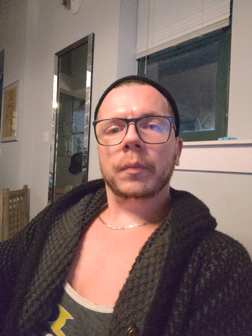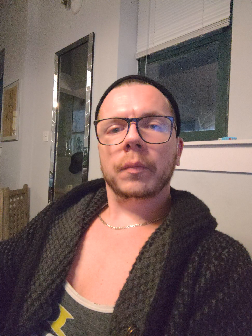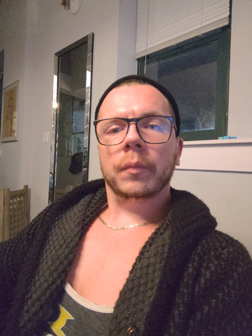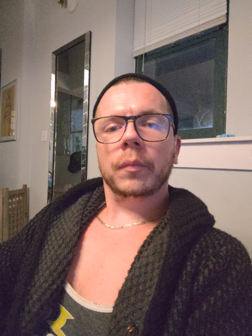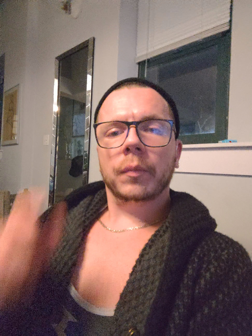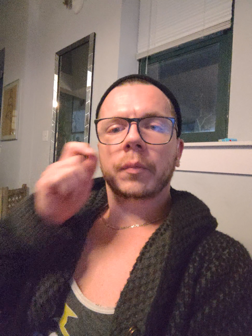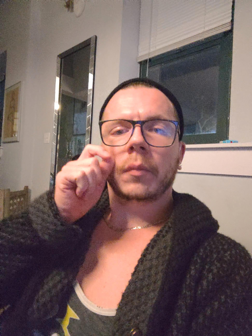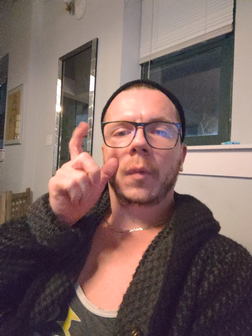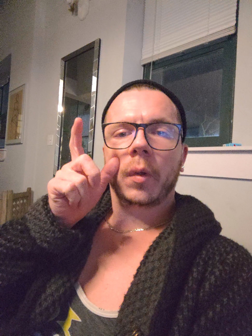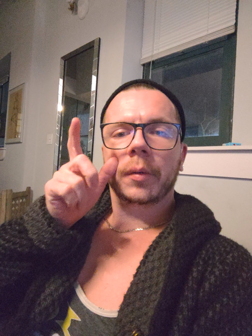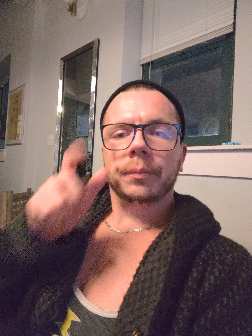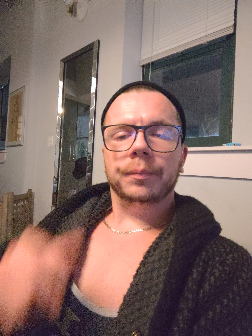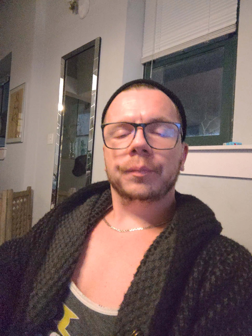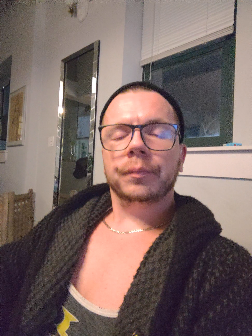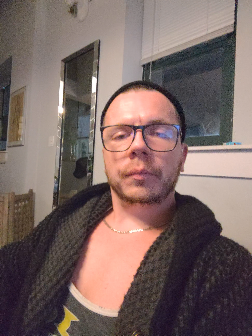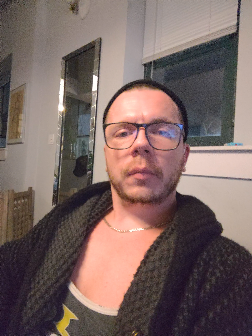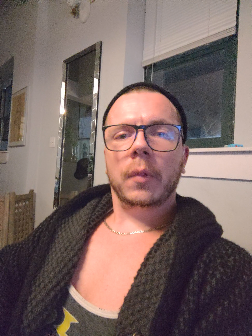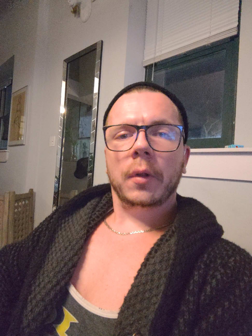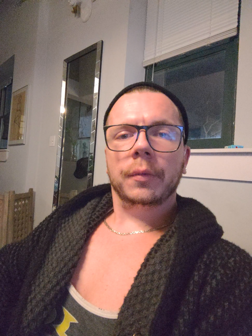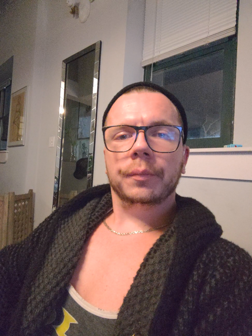wake